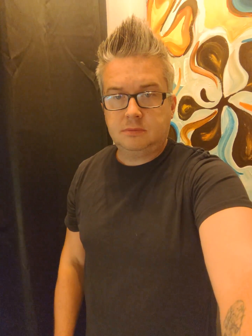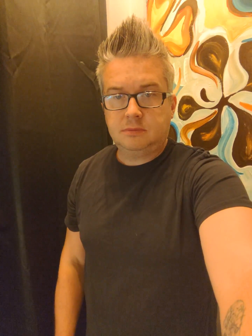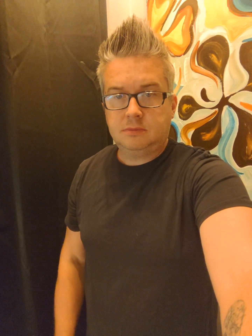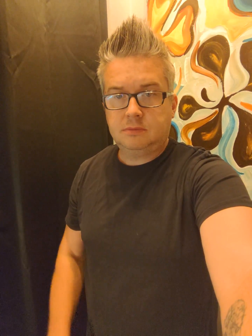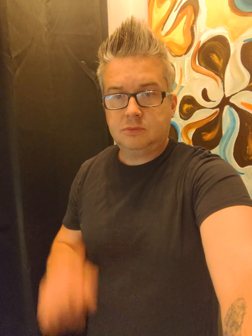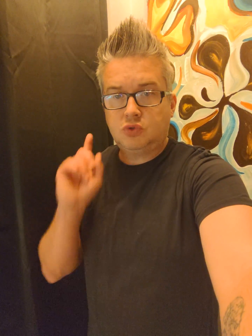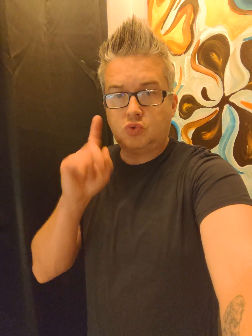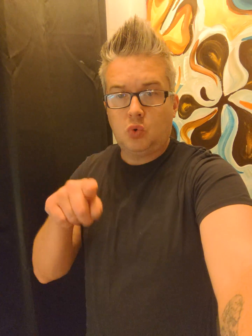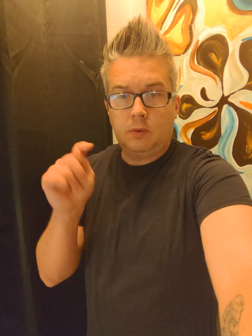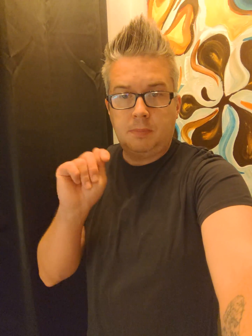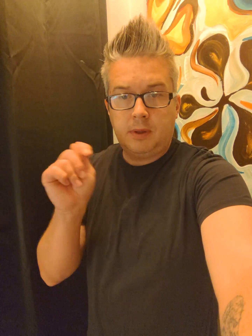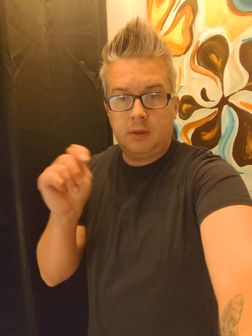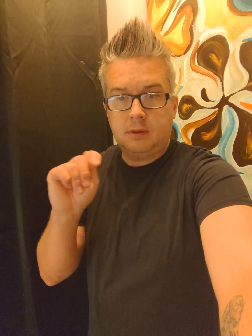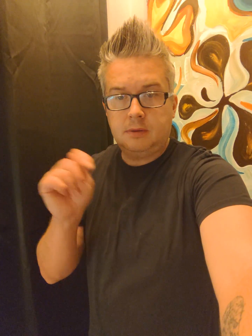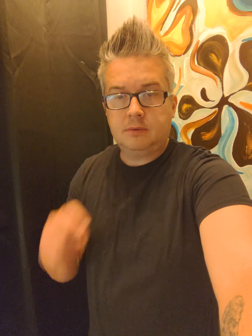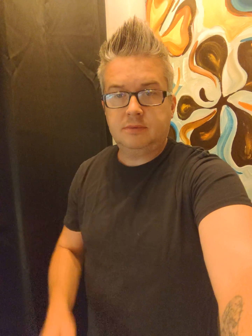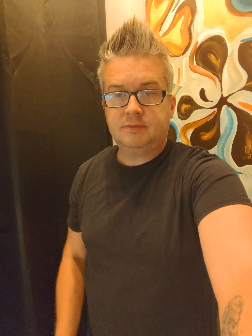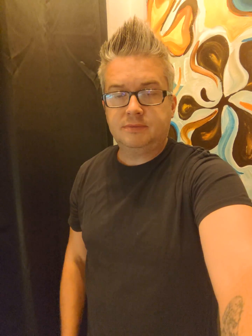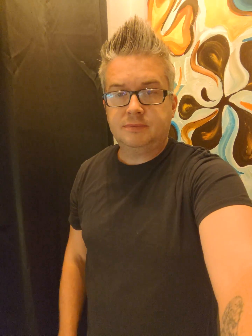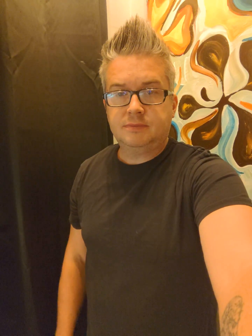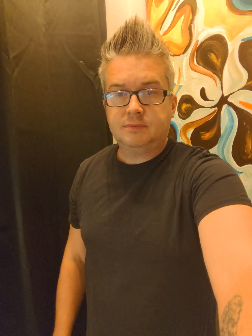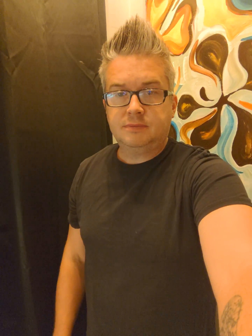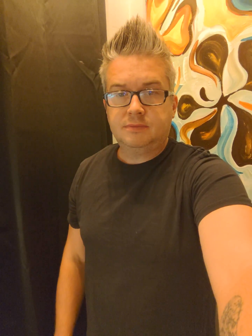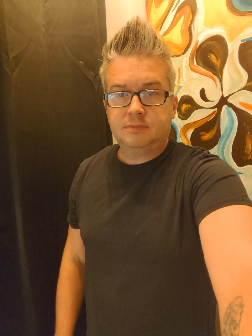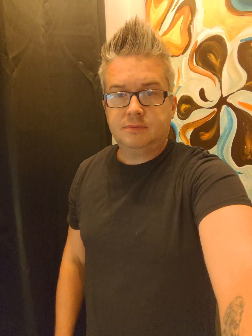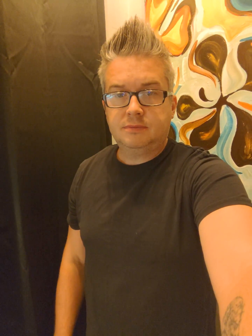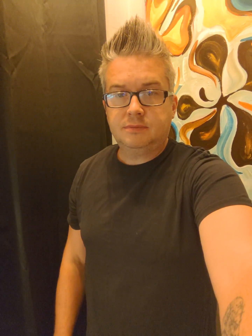go potty